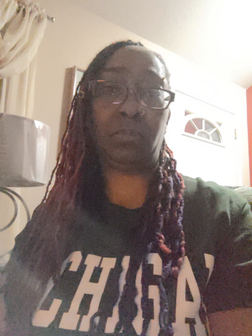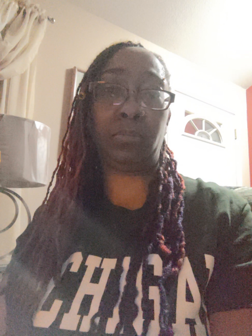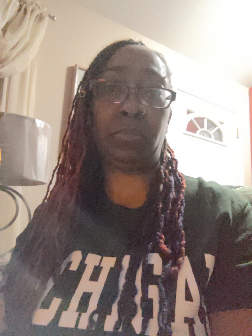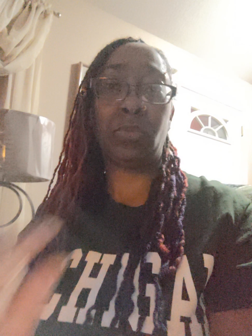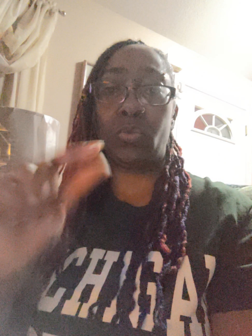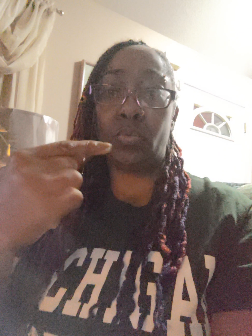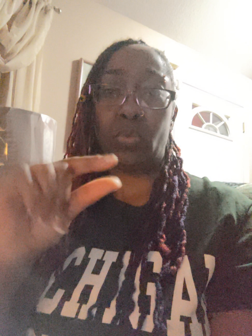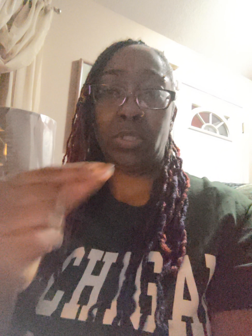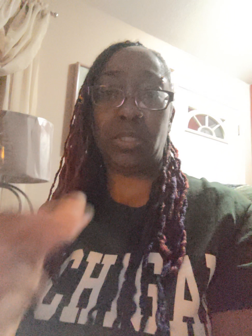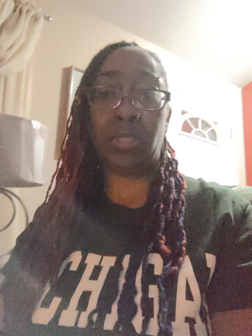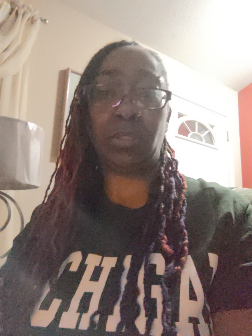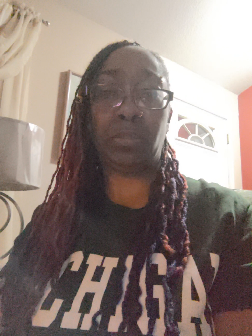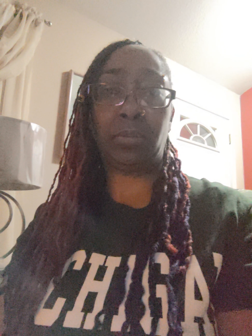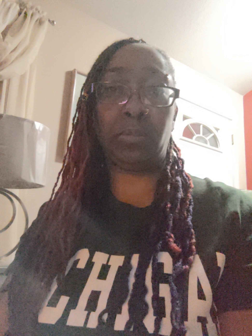green